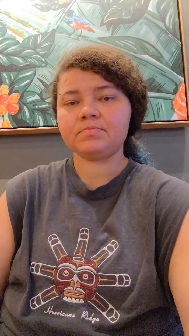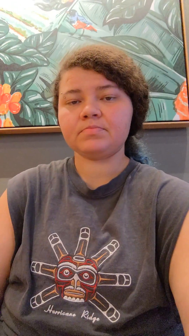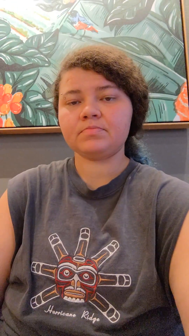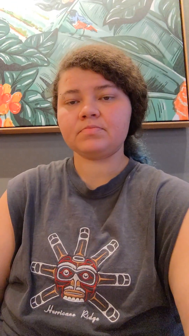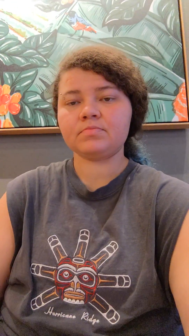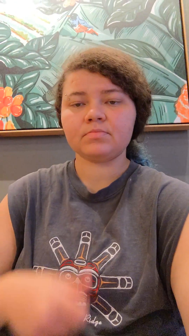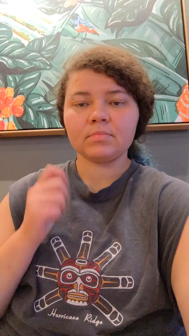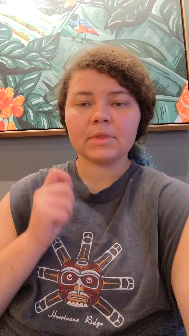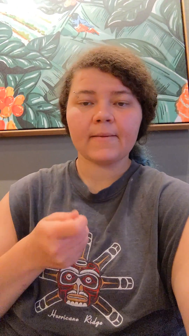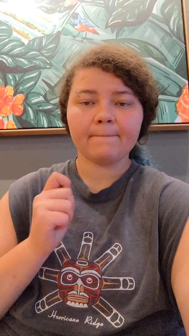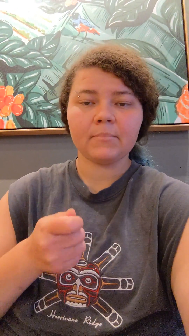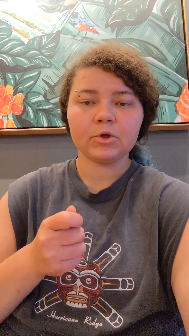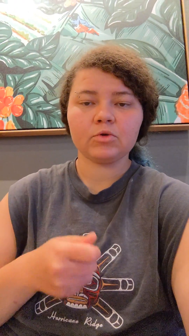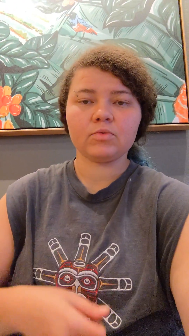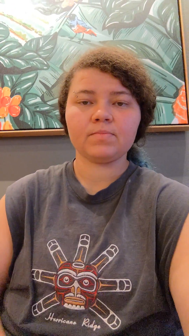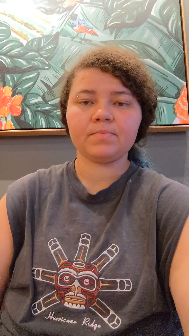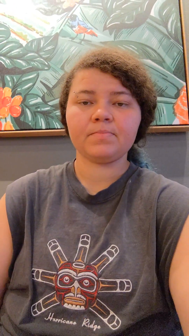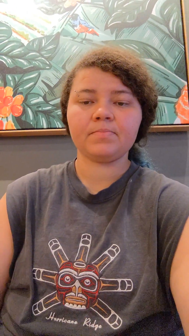hammer